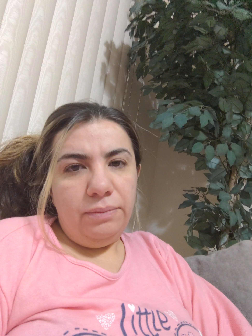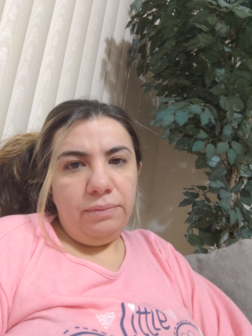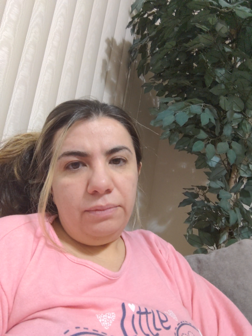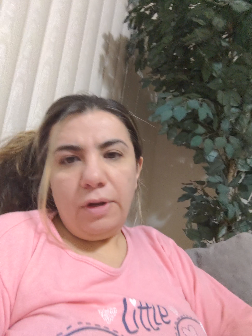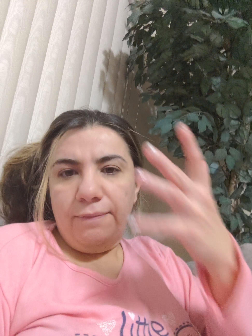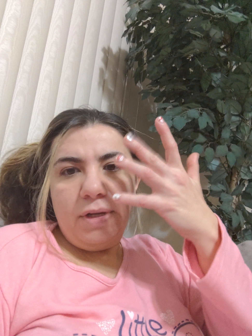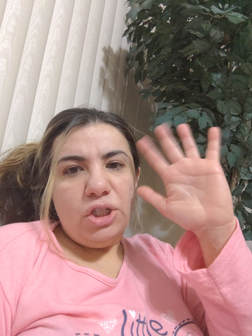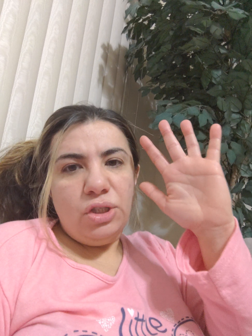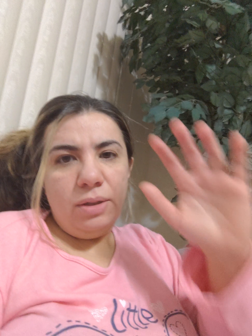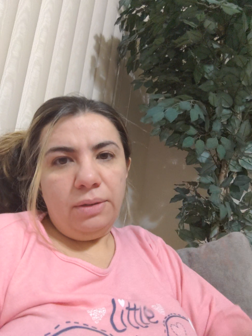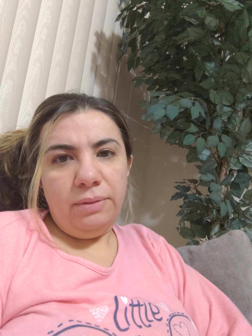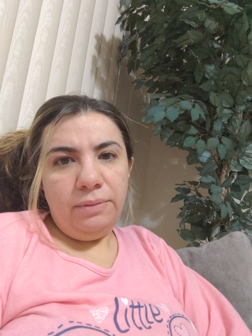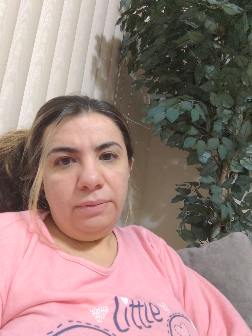finish